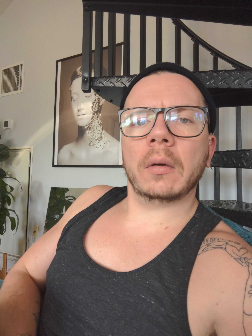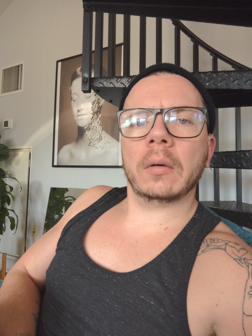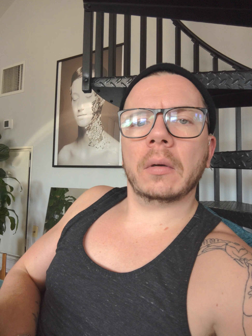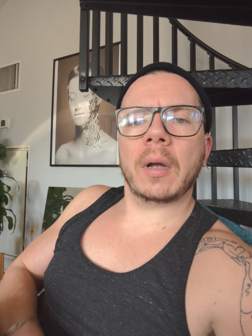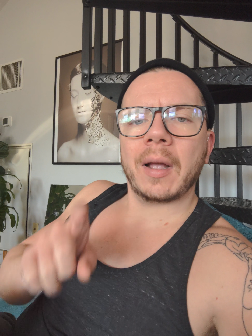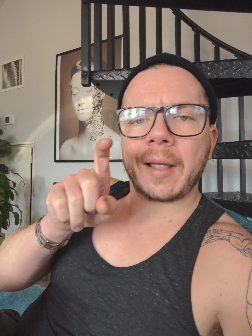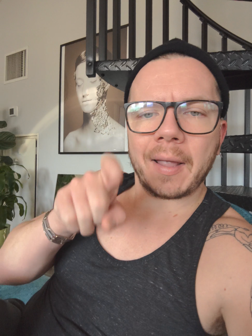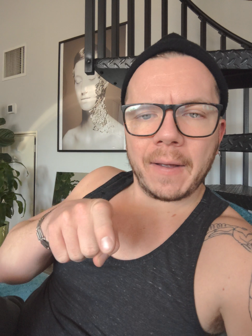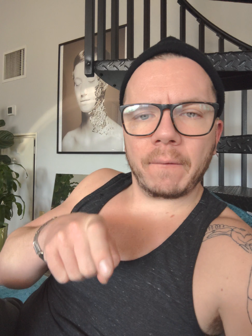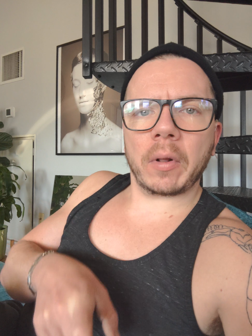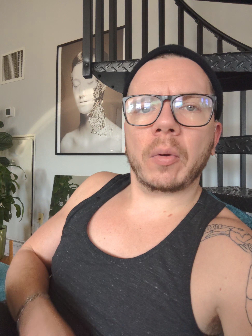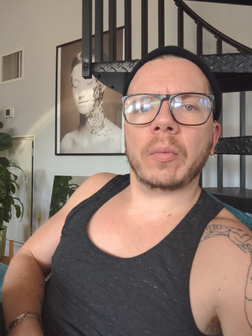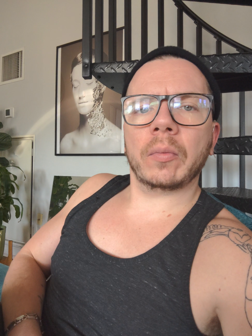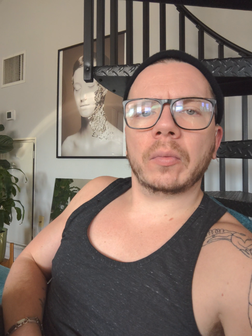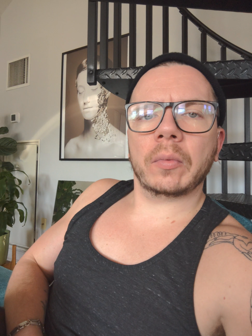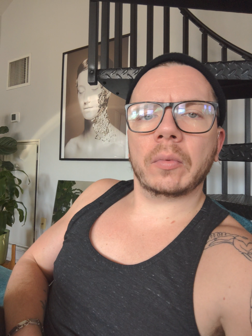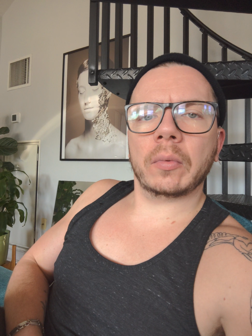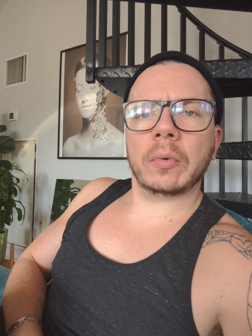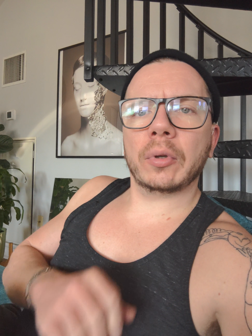have to